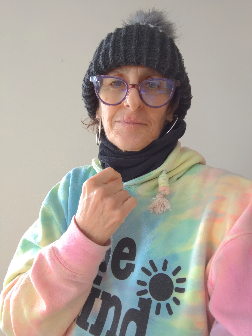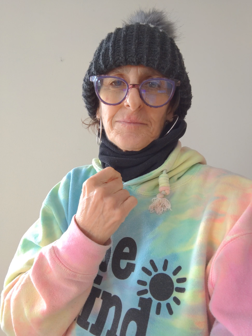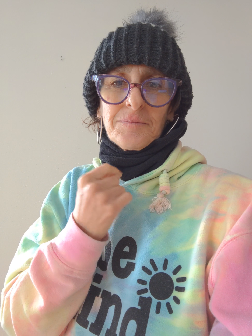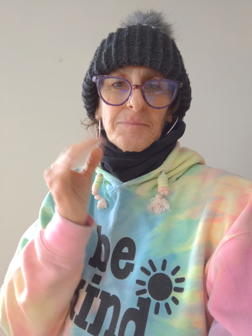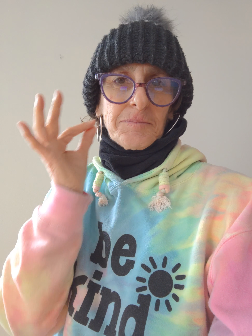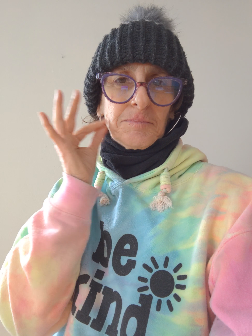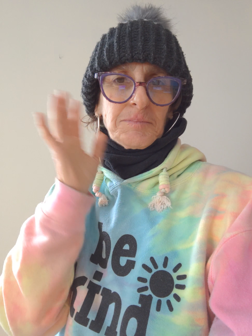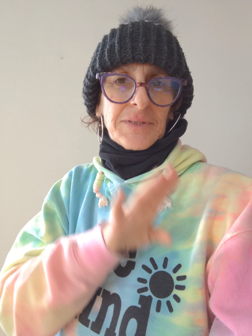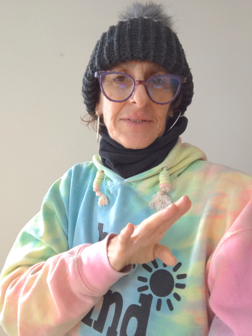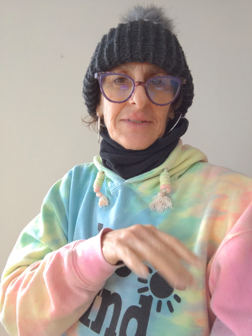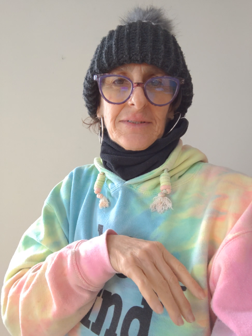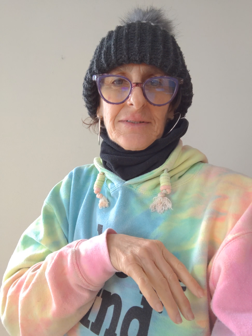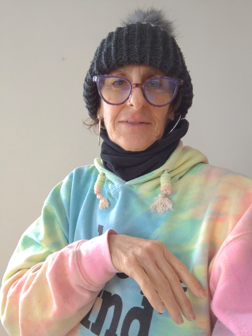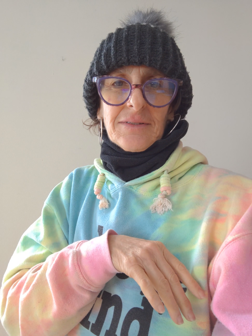bee